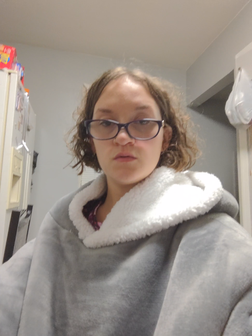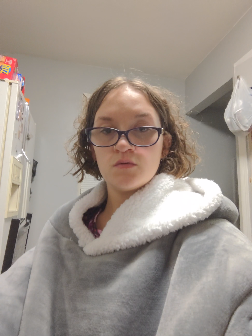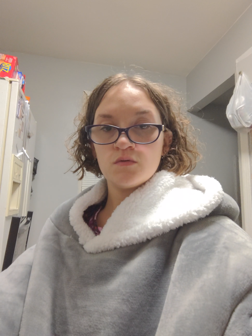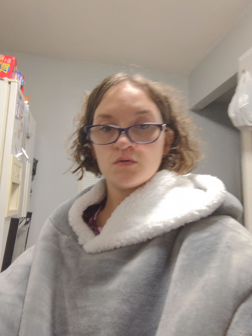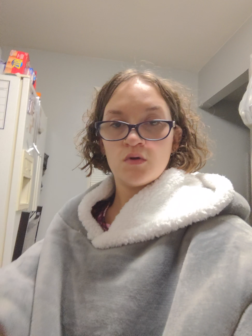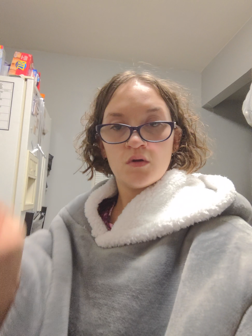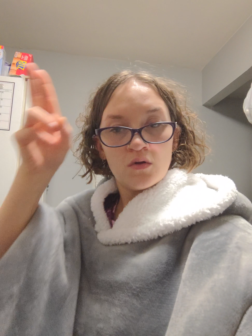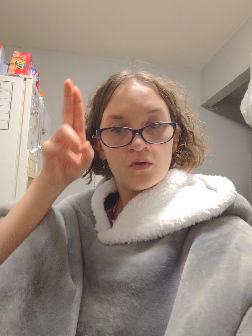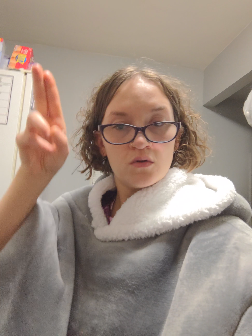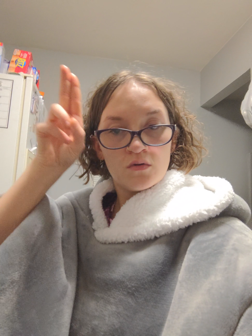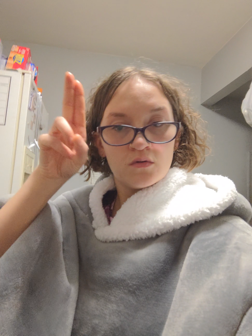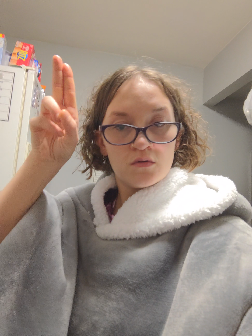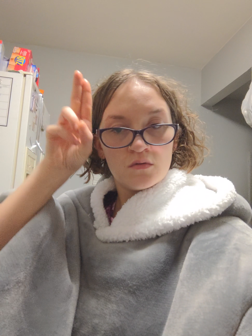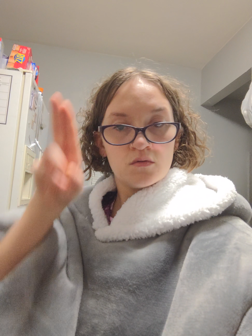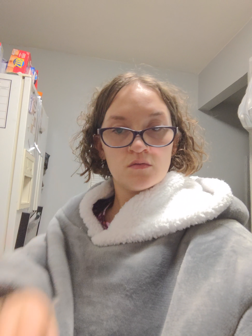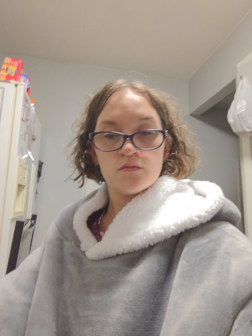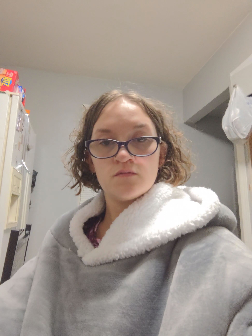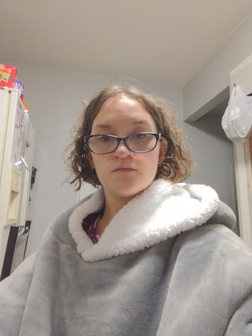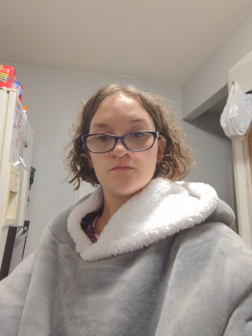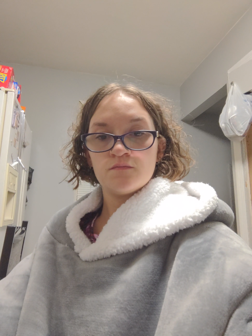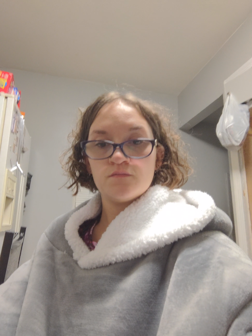uncle